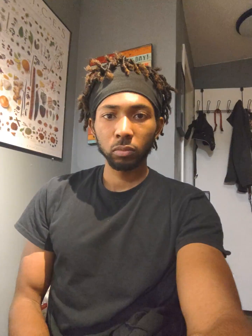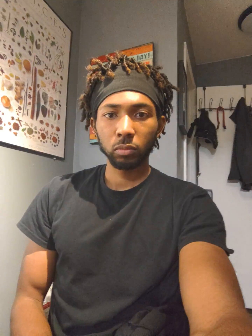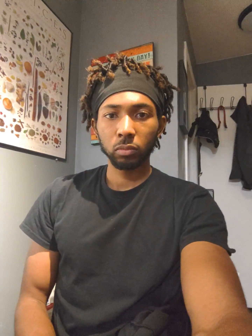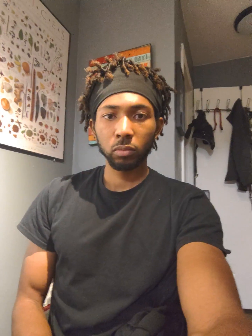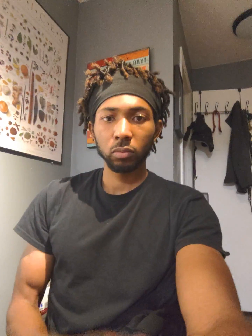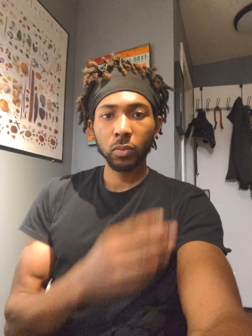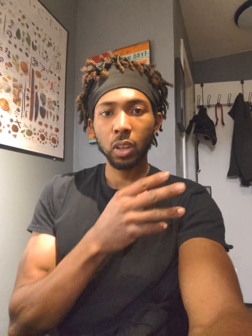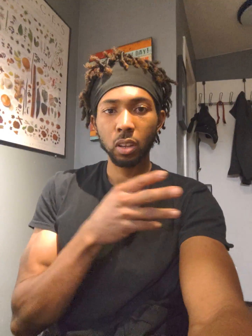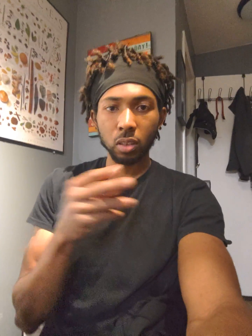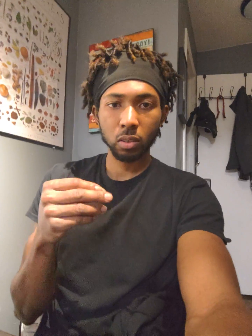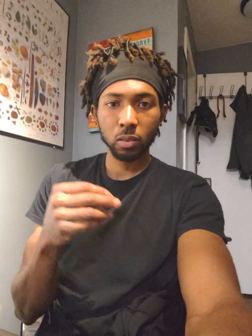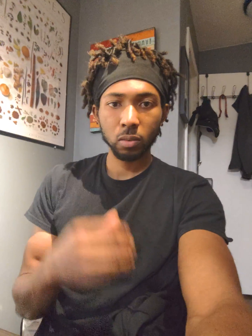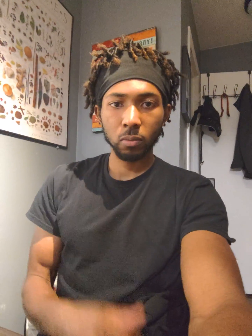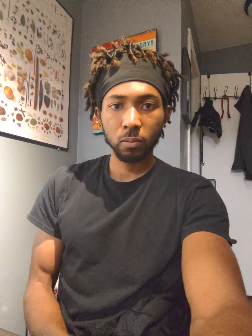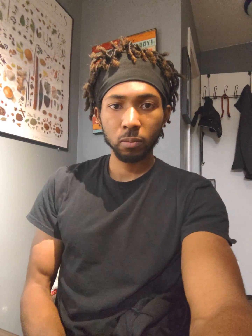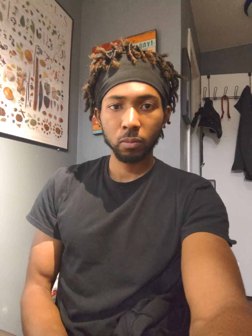and